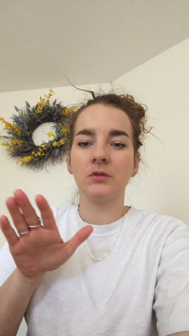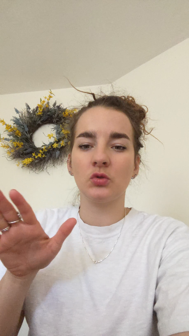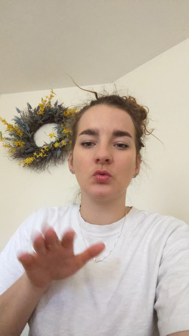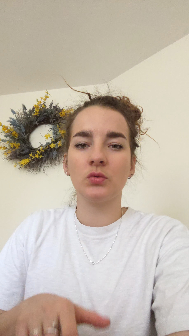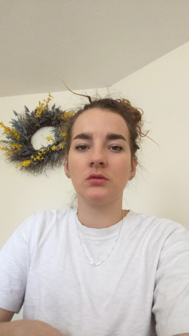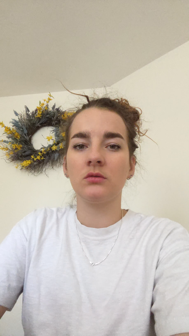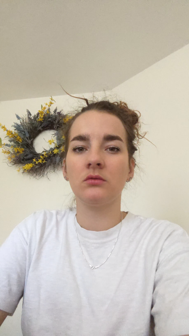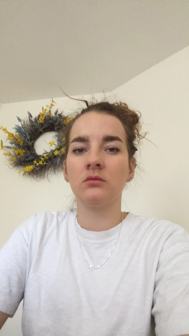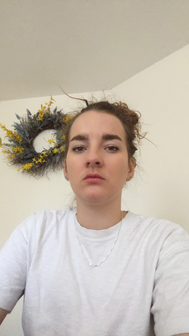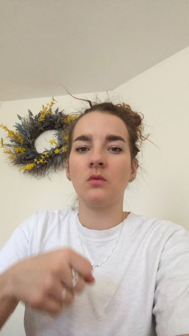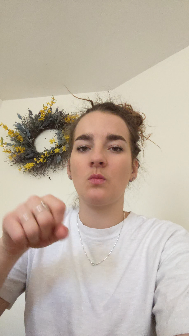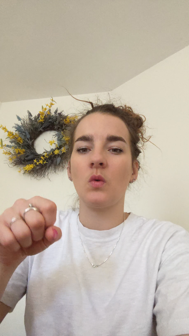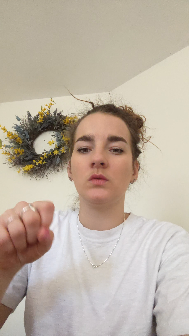motorcycle